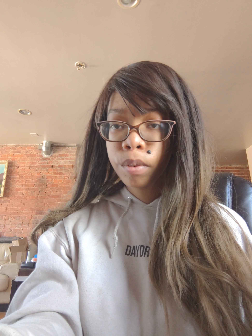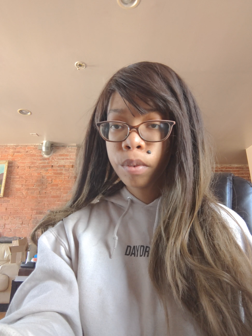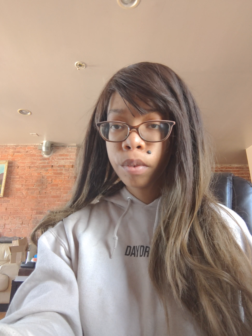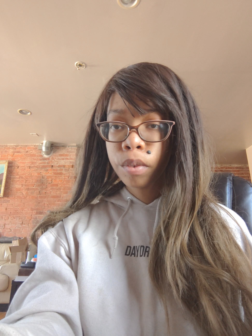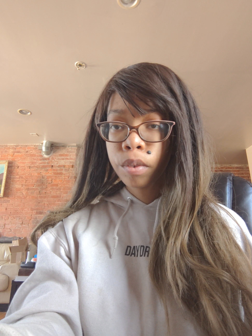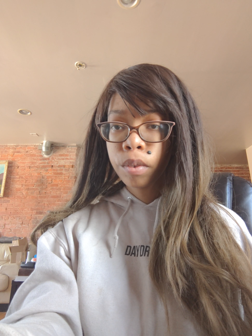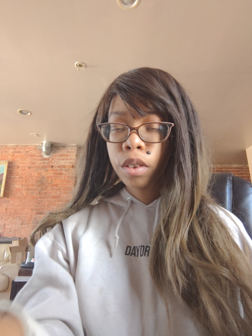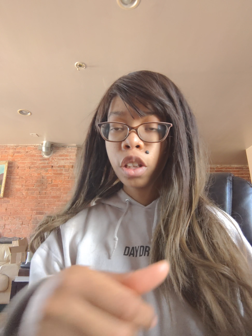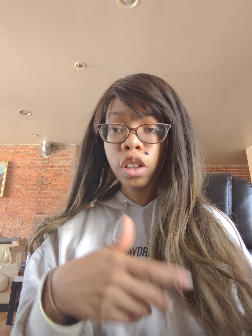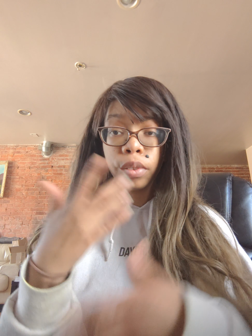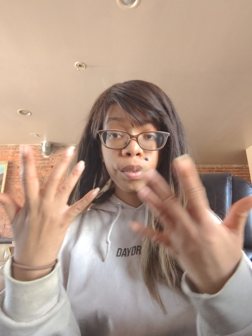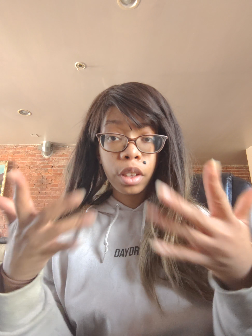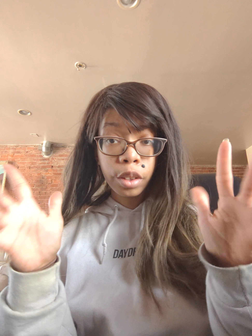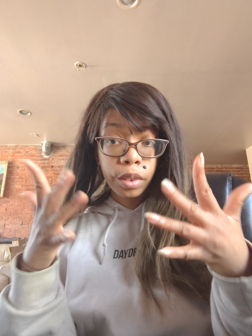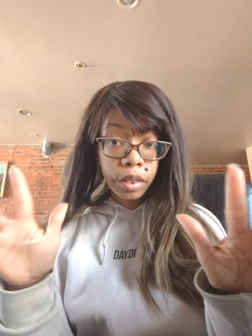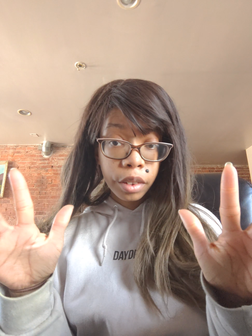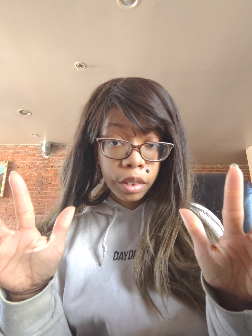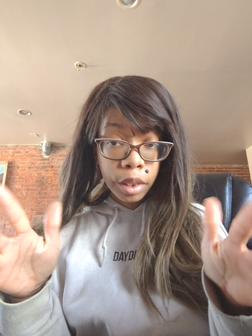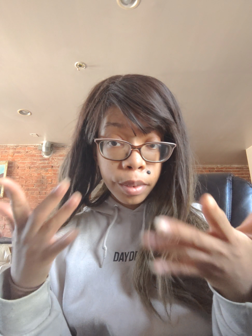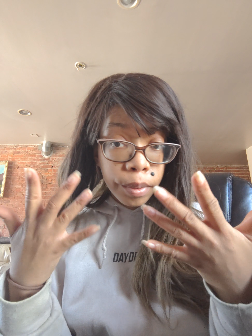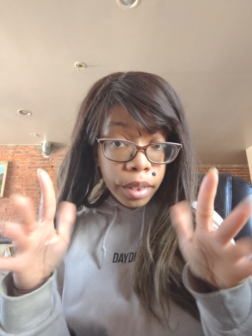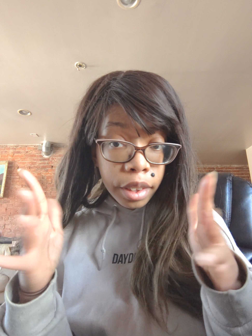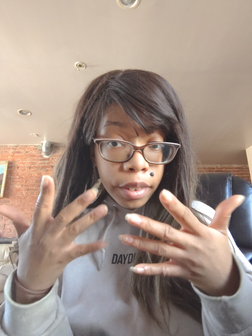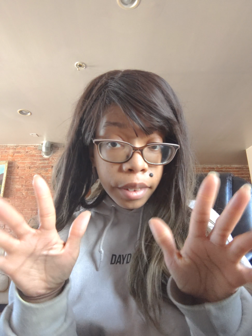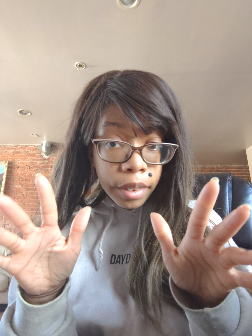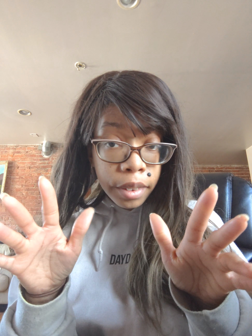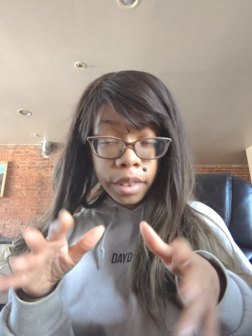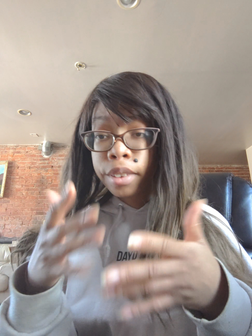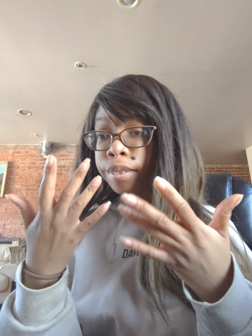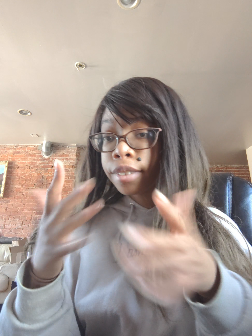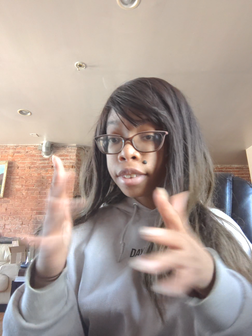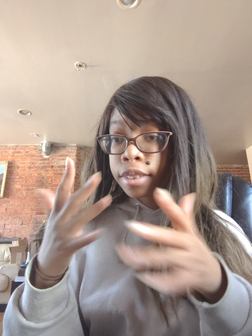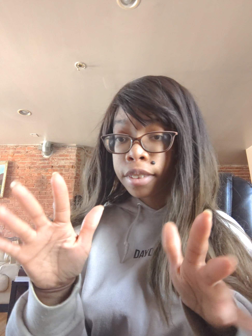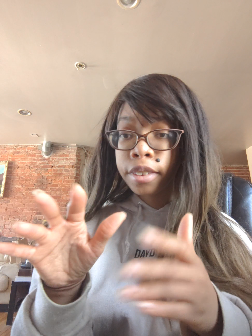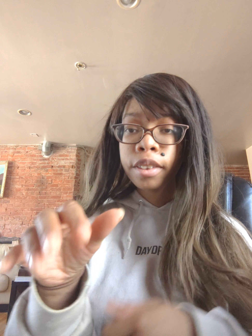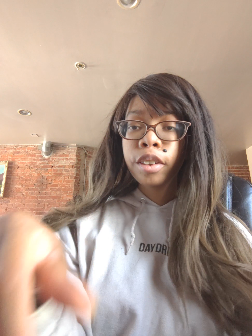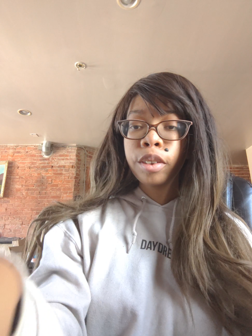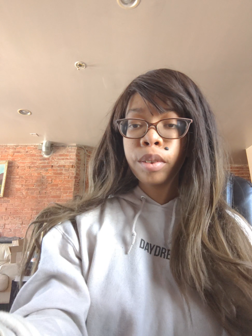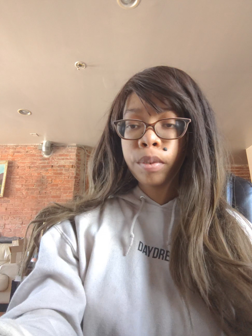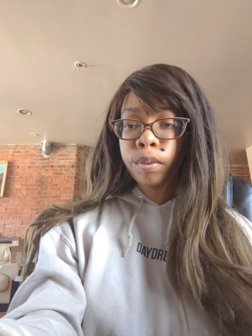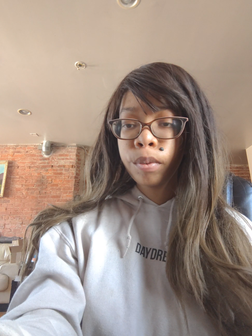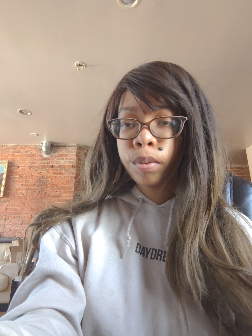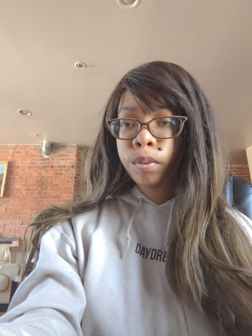finish